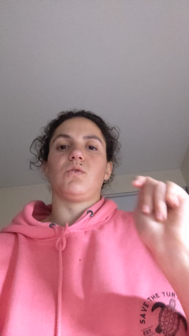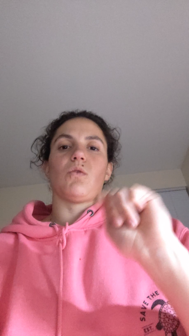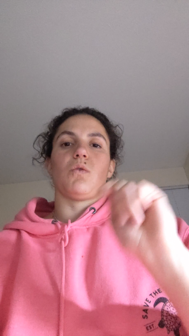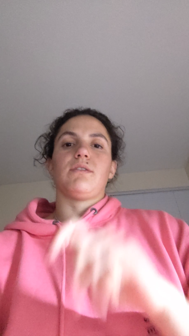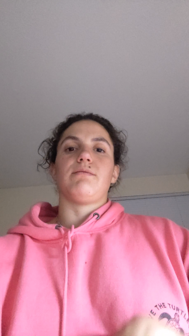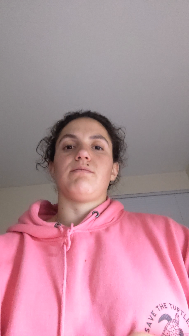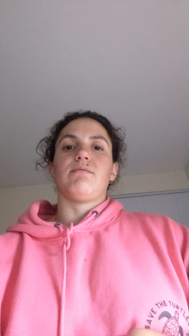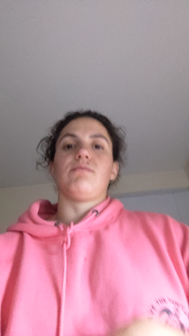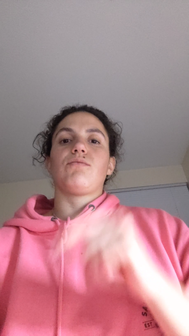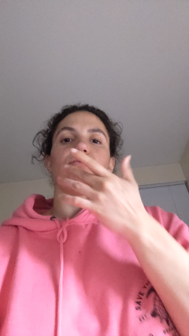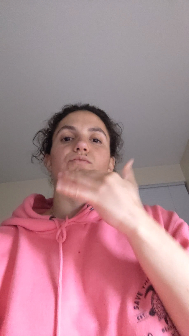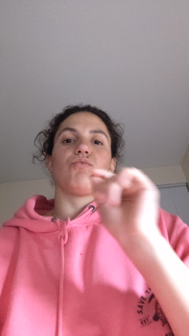crayon